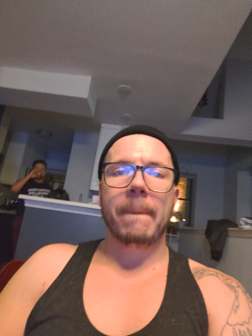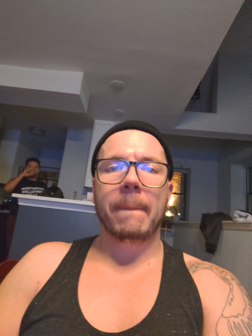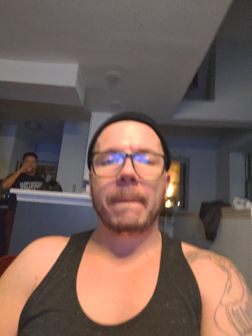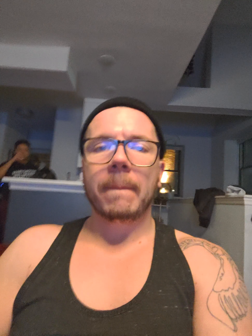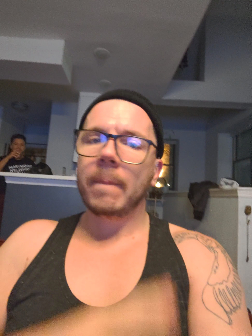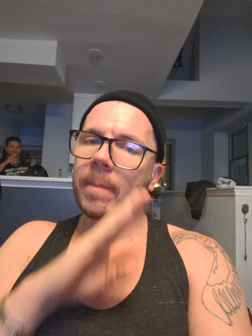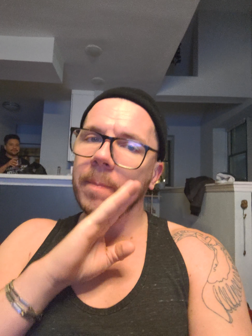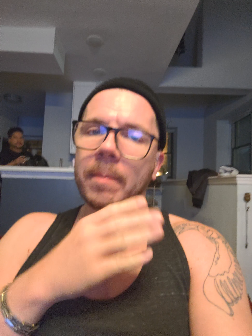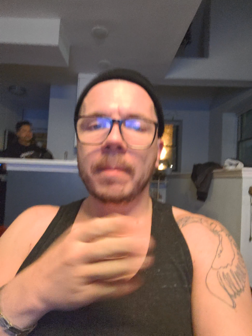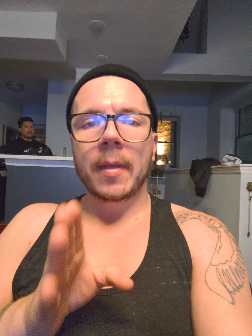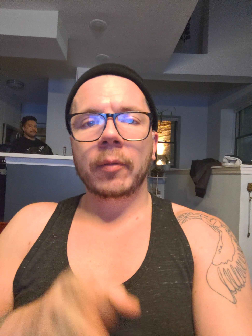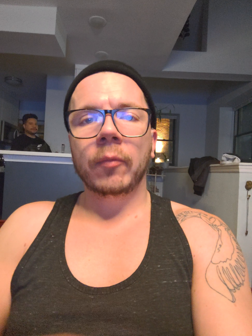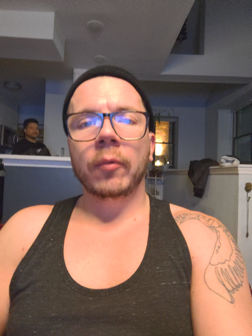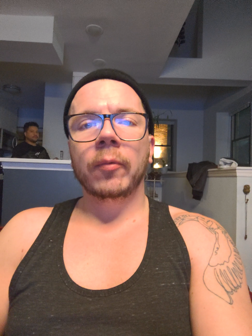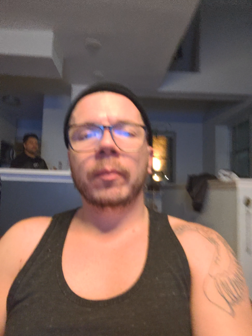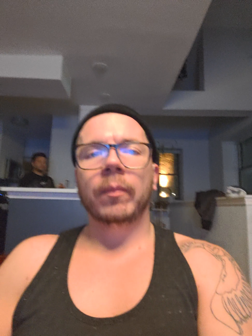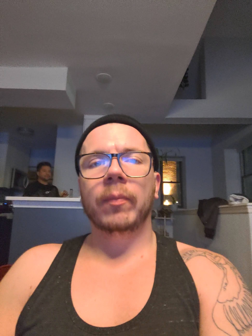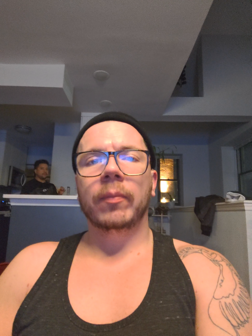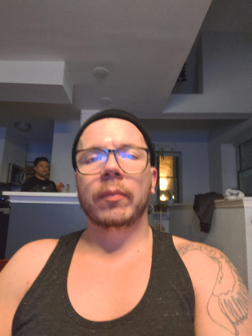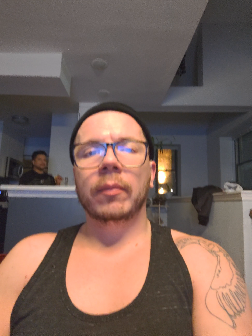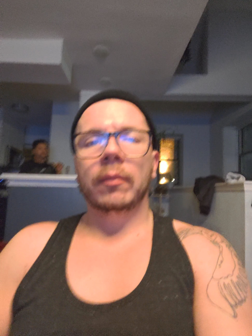bedroom